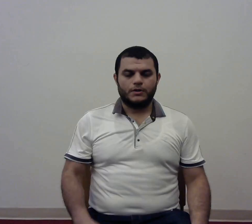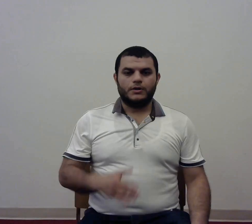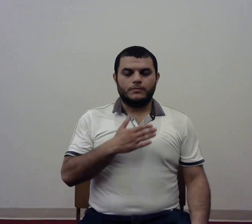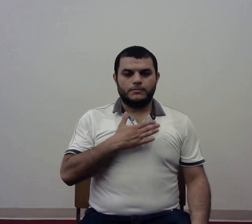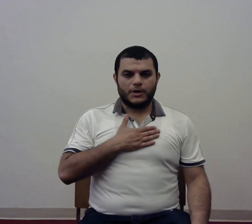mən